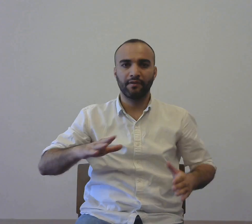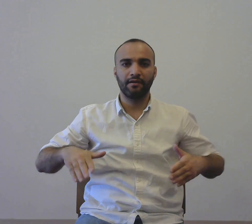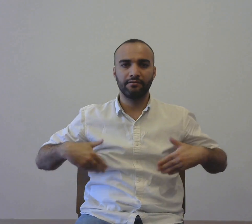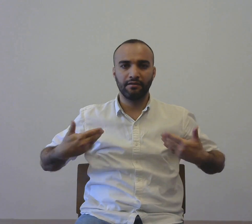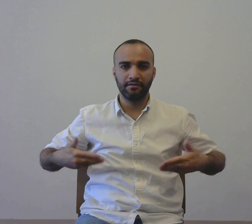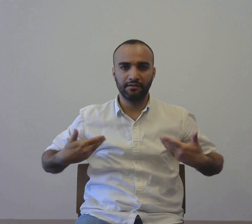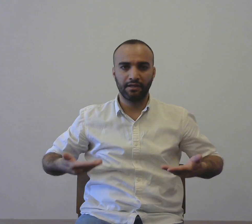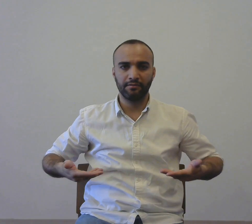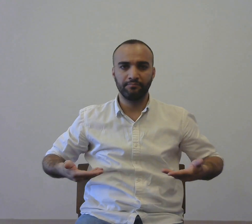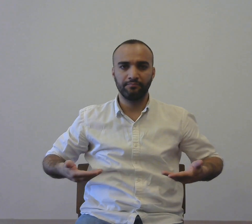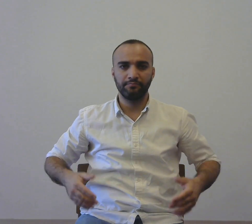salam